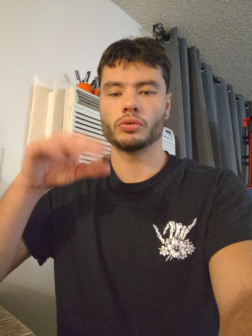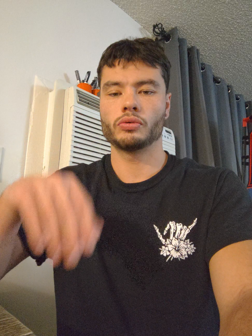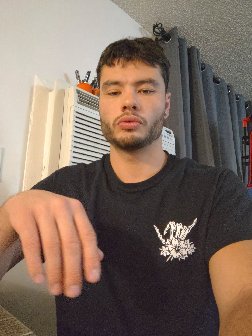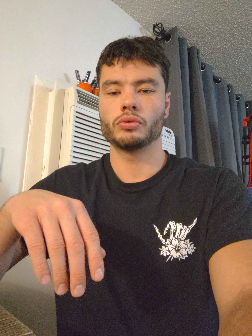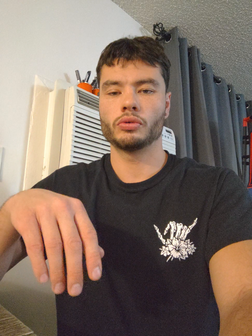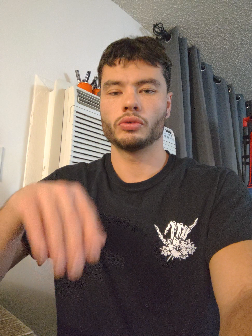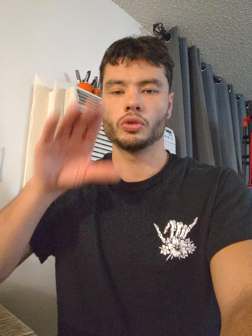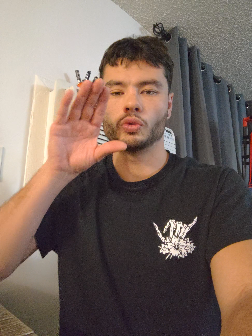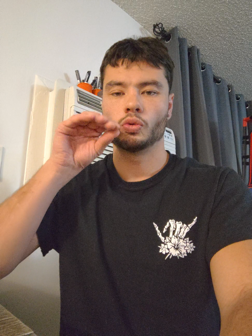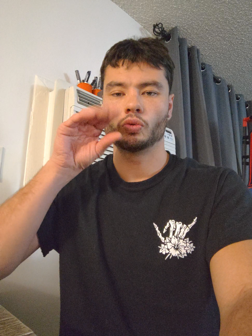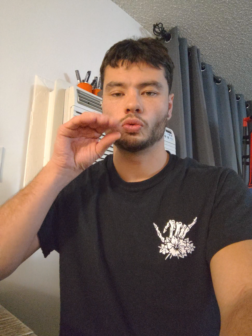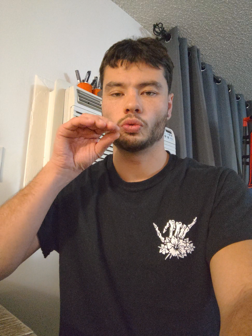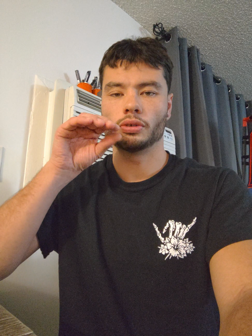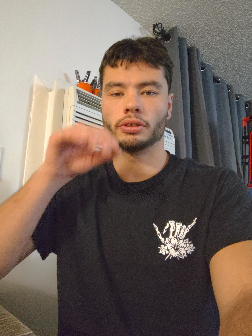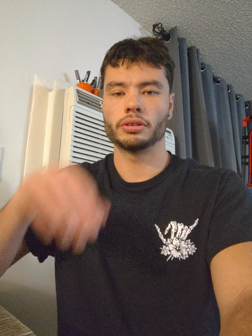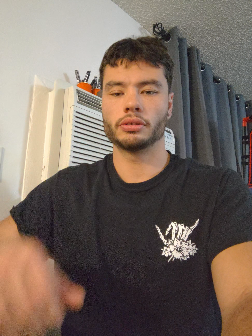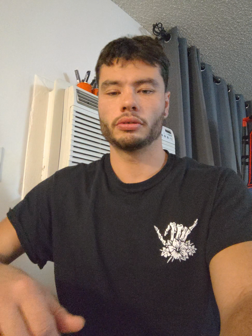goose